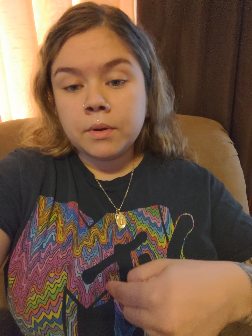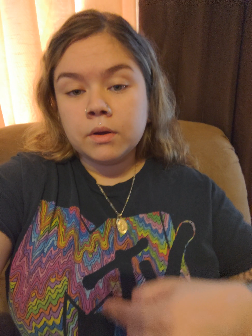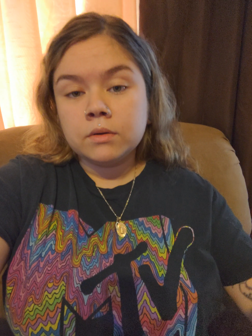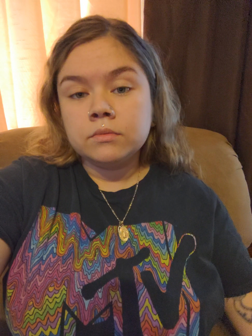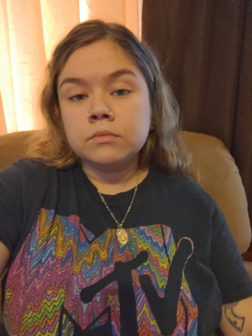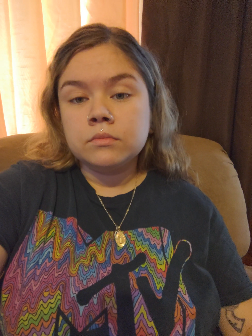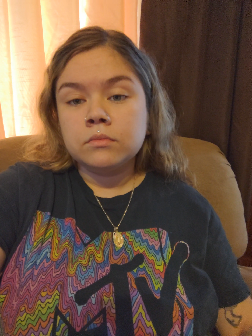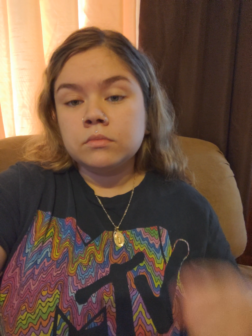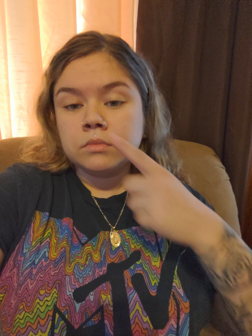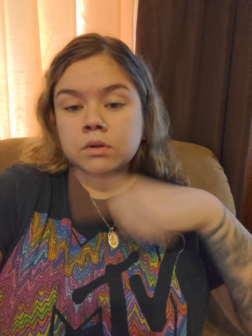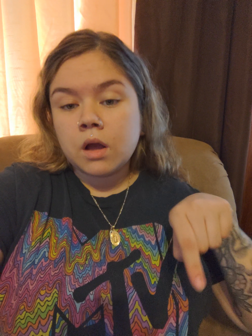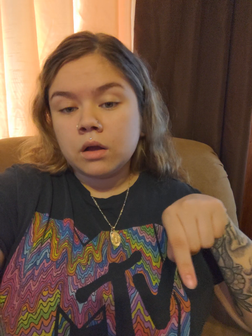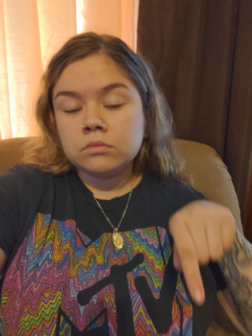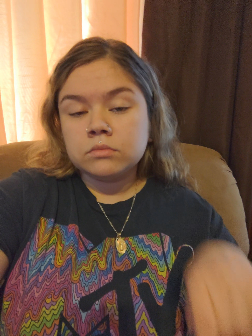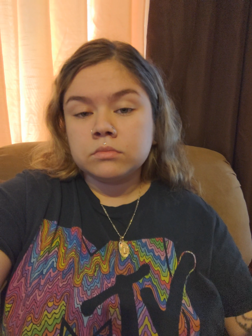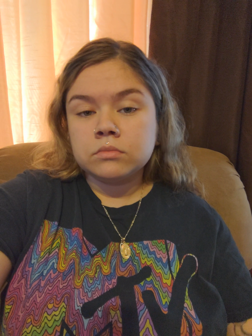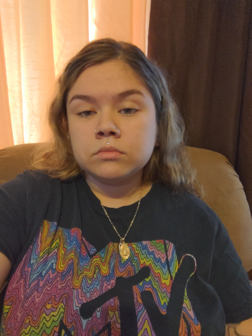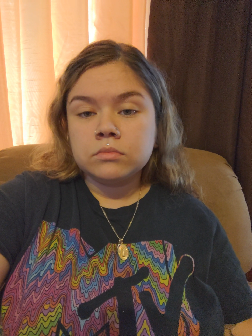cut